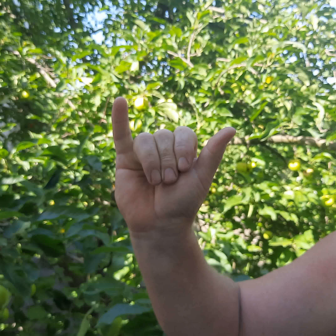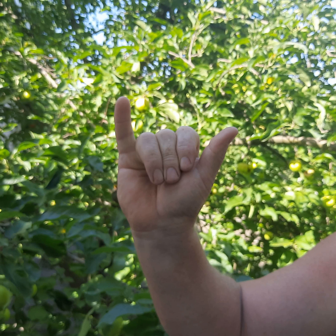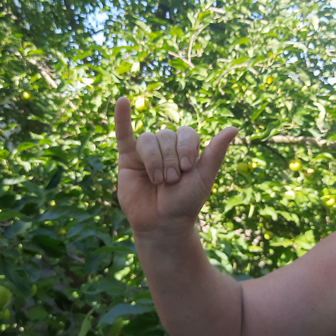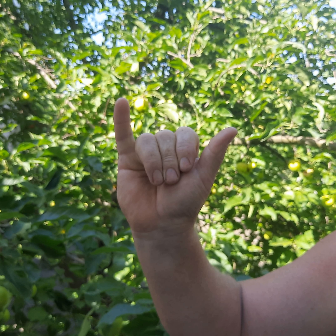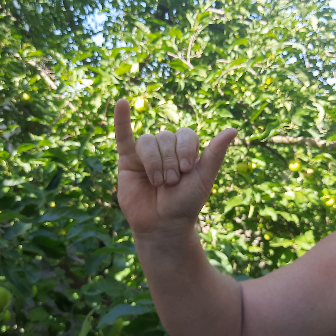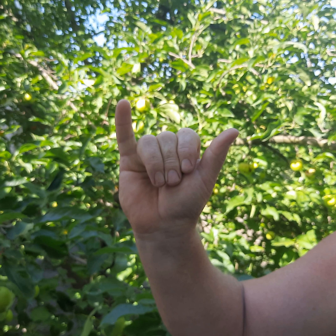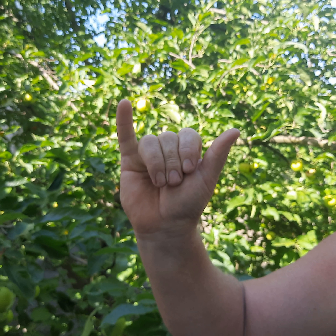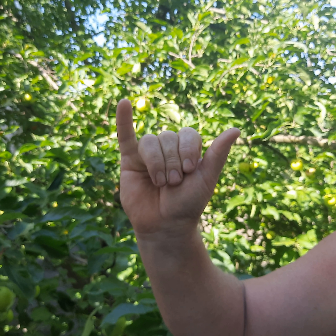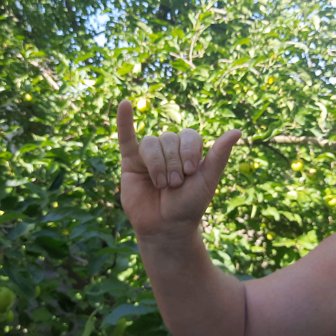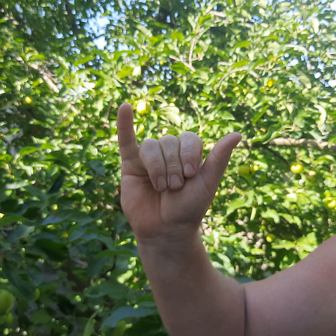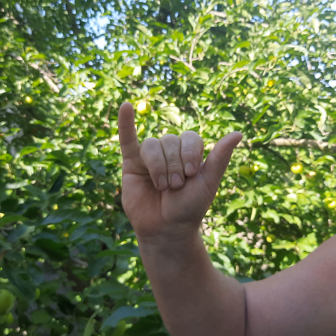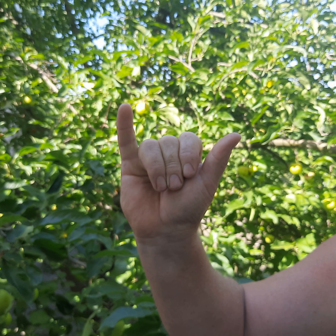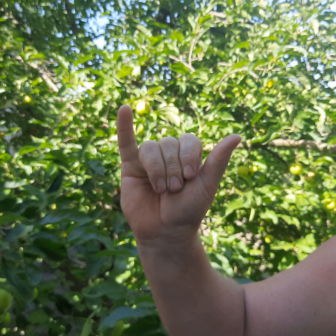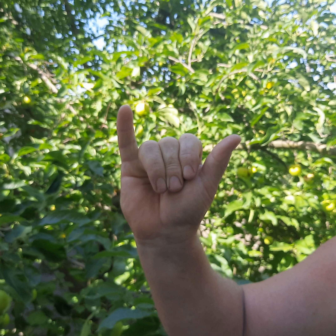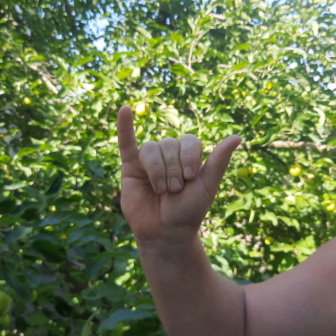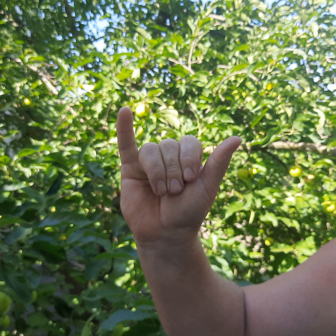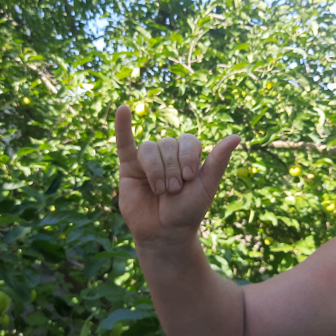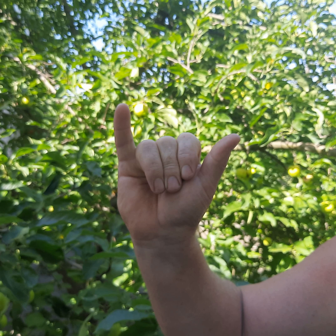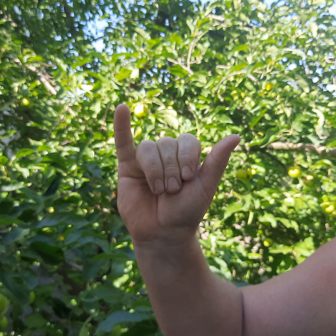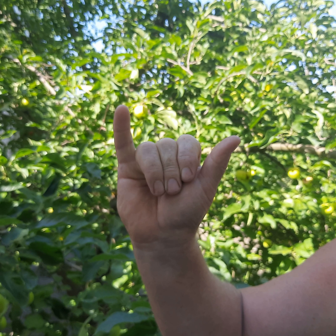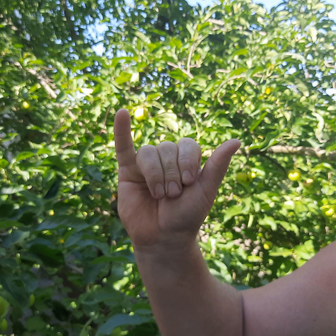У